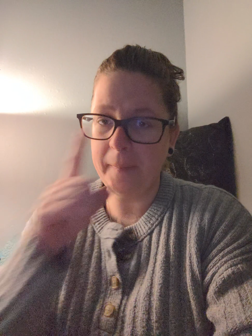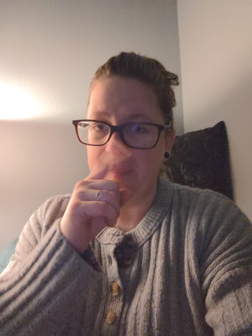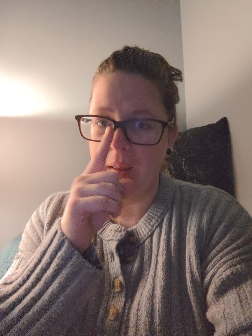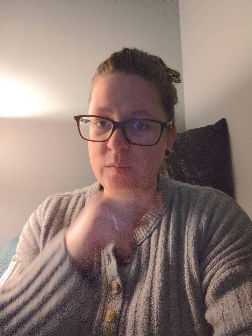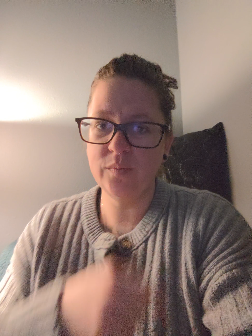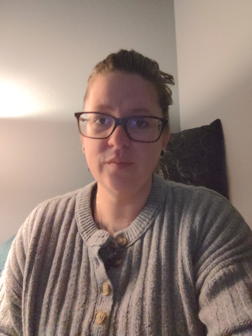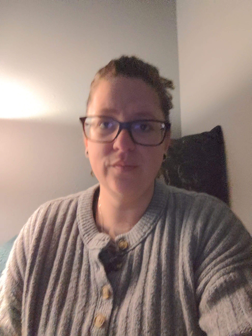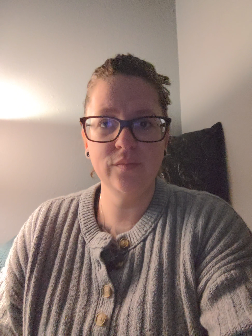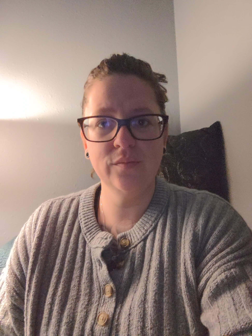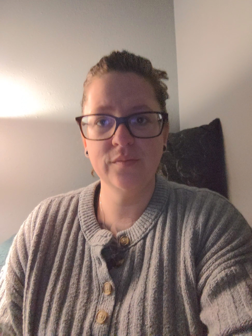mouse